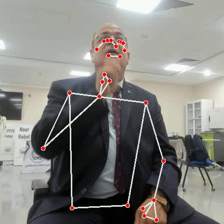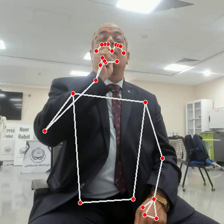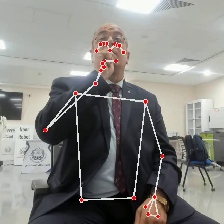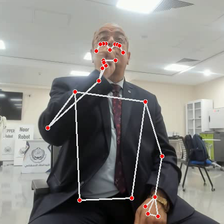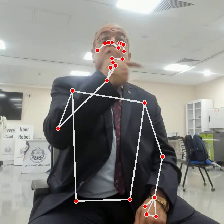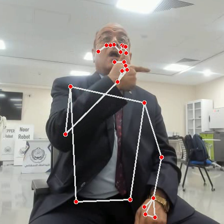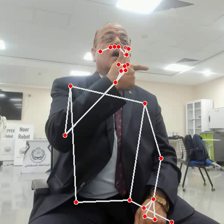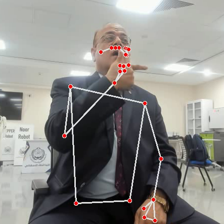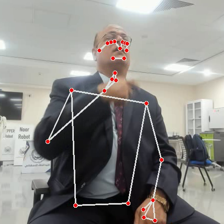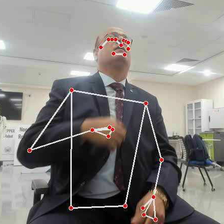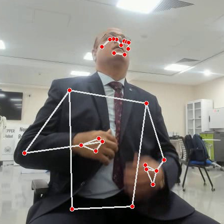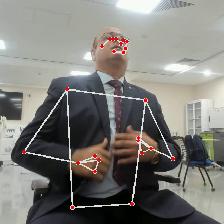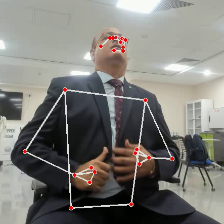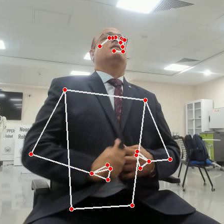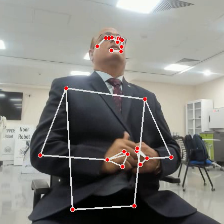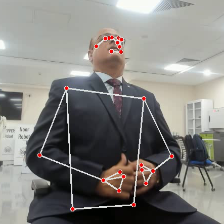bsor3a